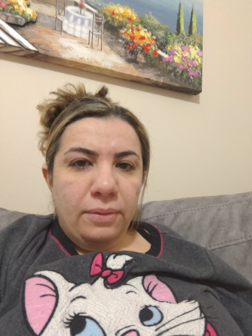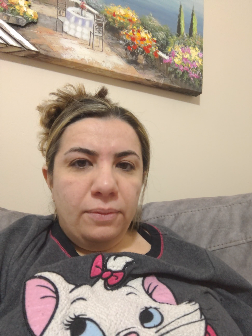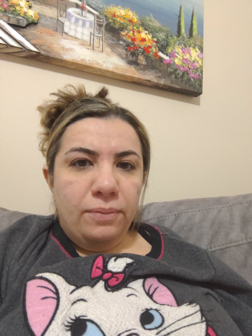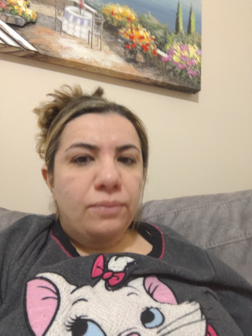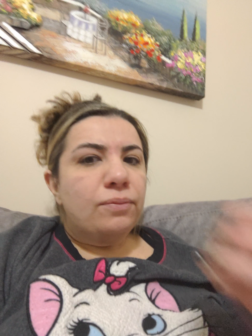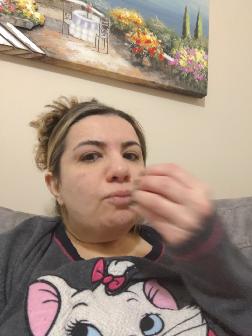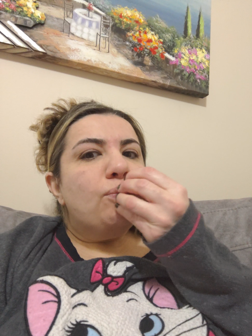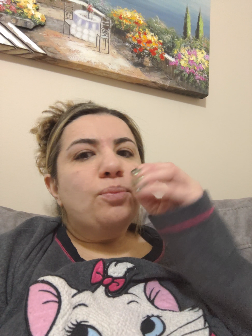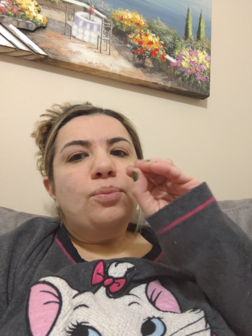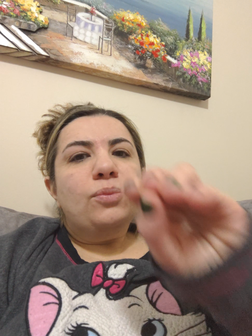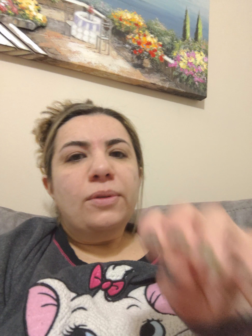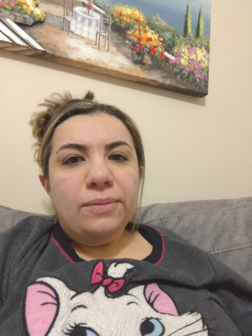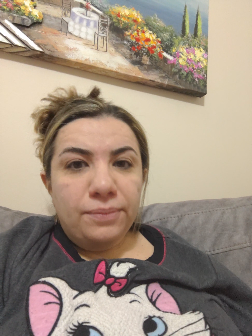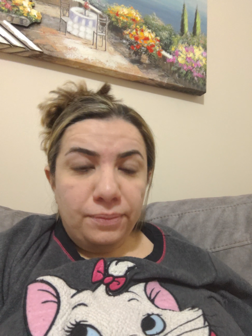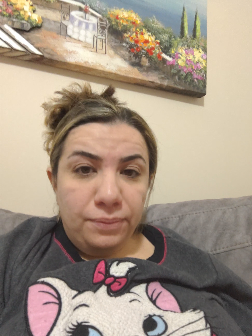kiss